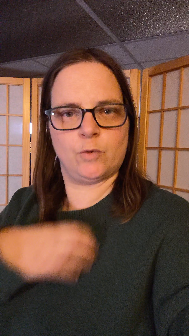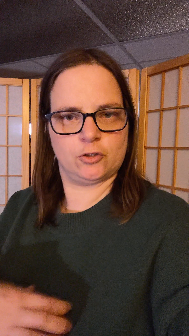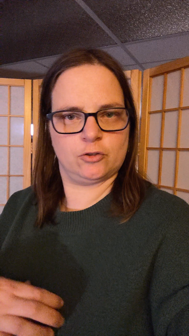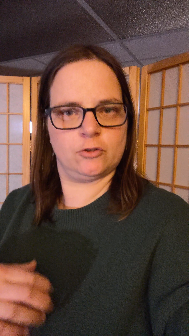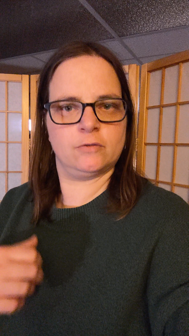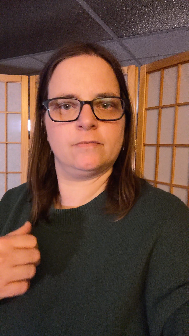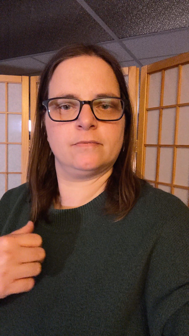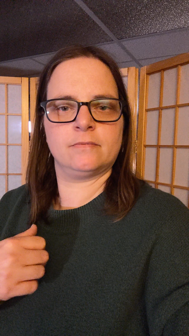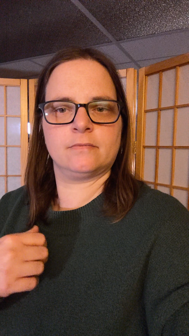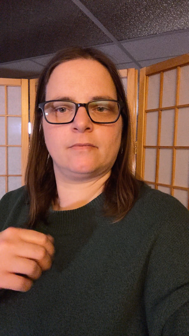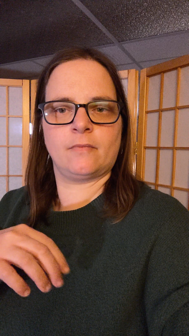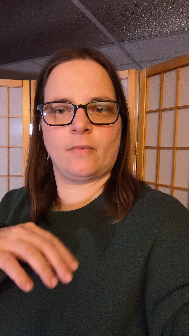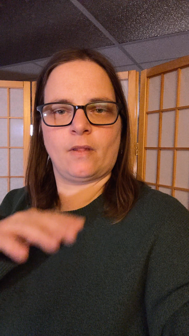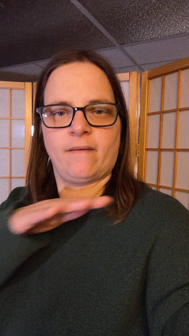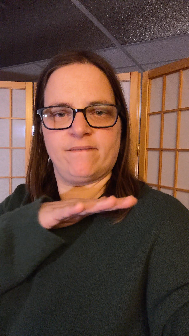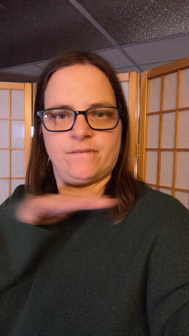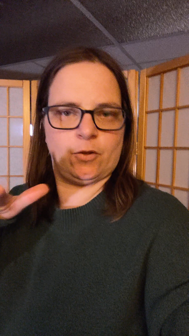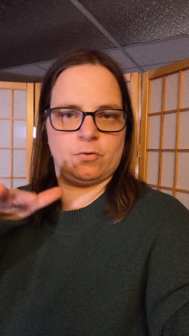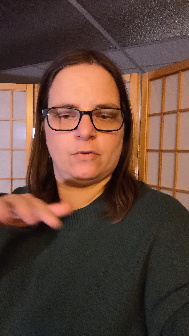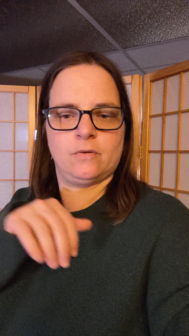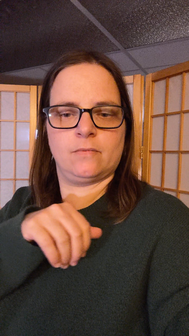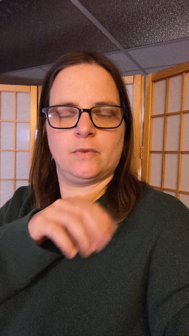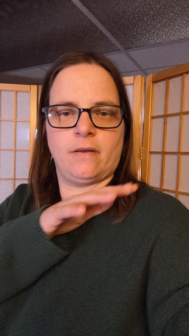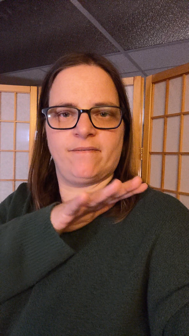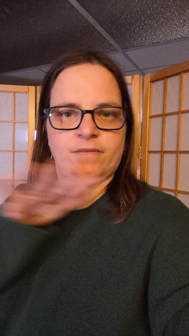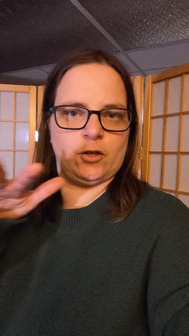full